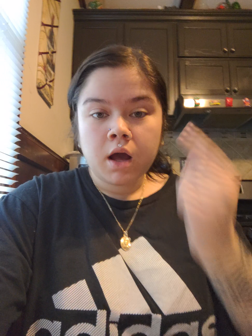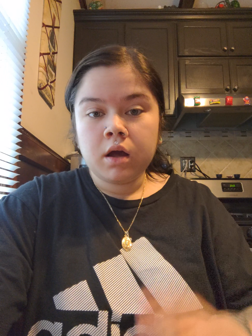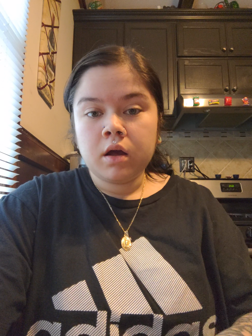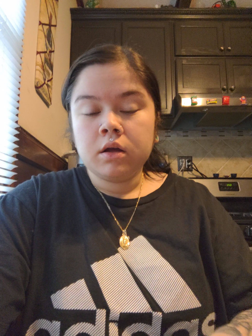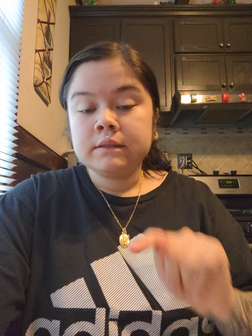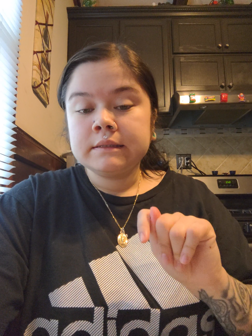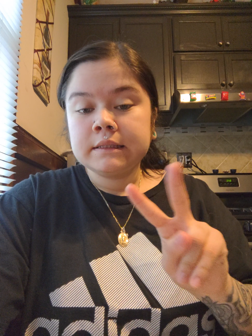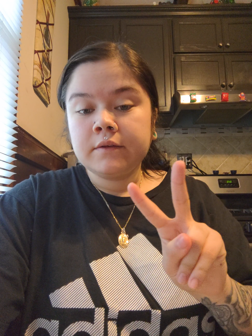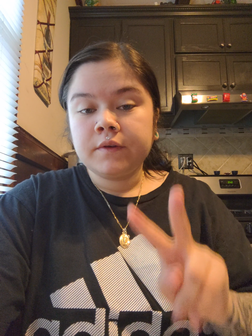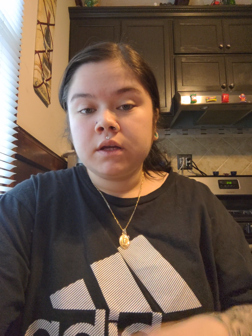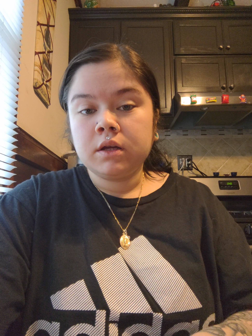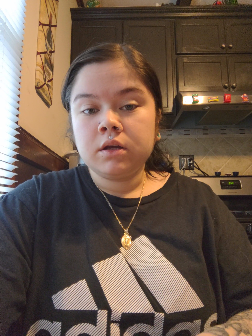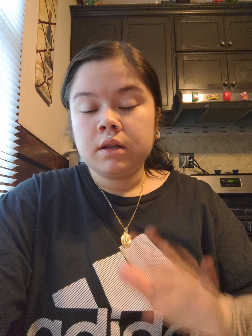TV